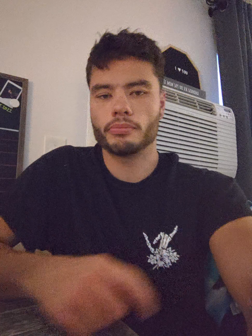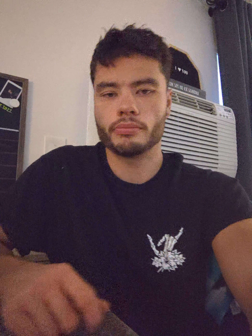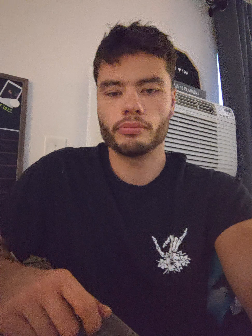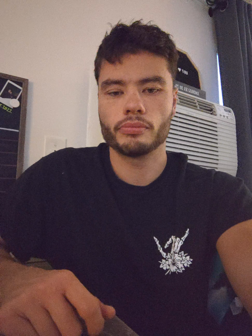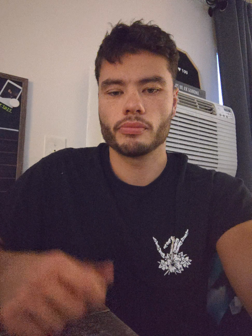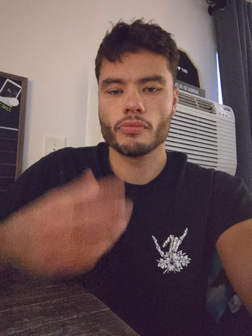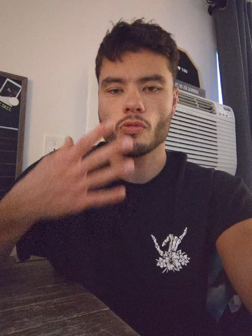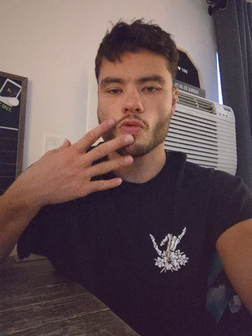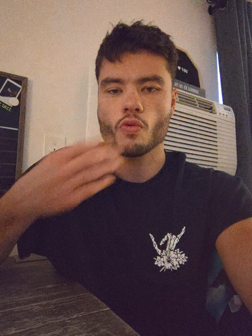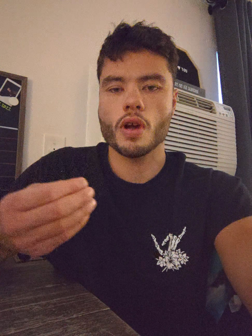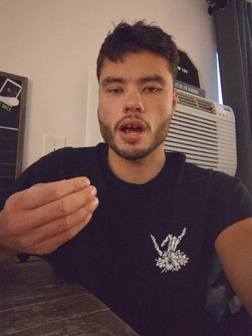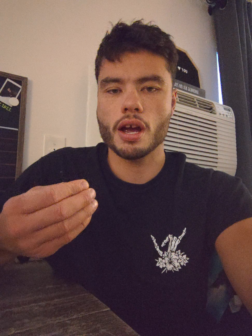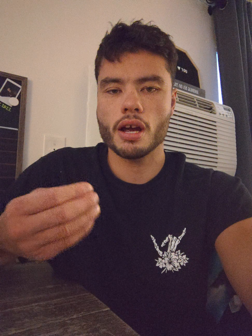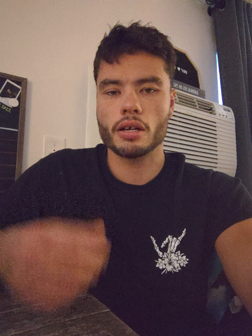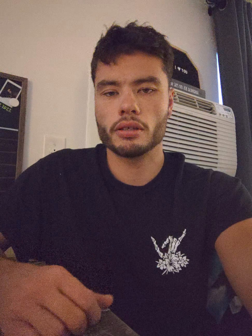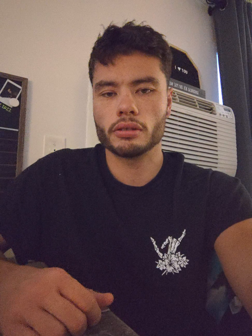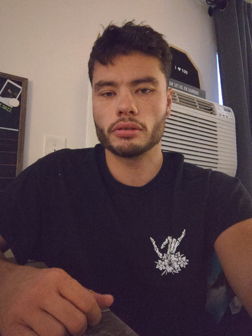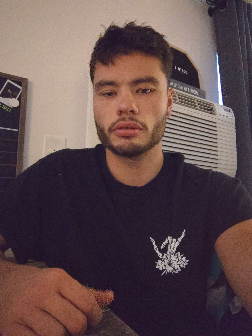wet